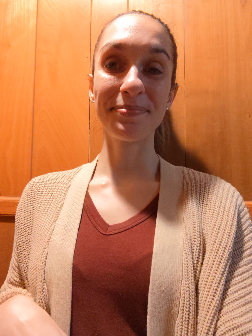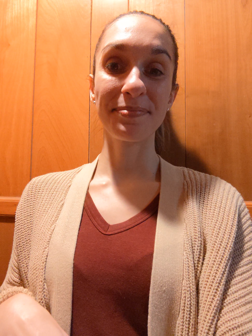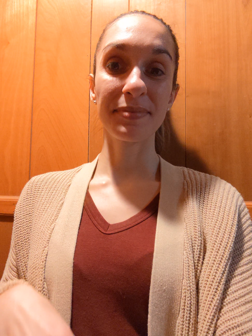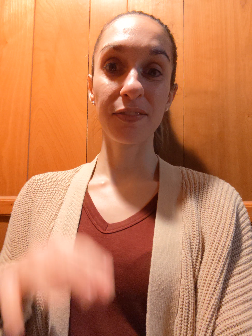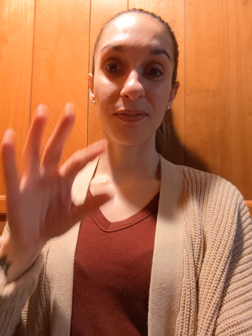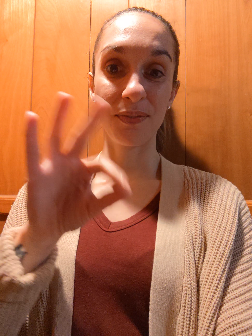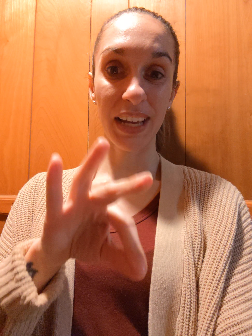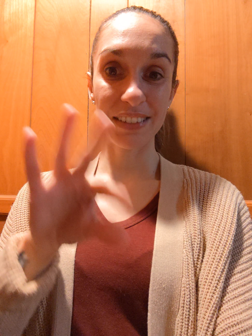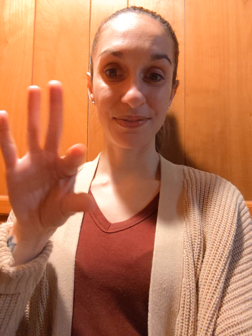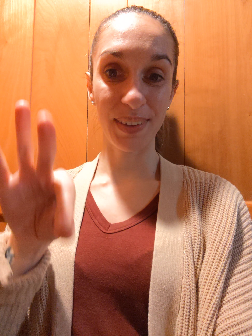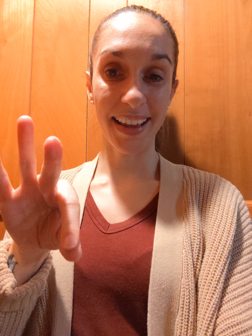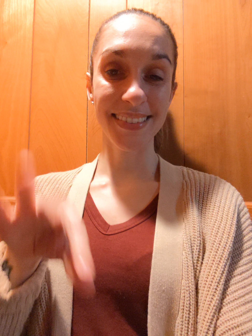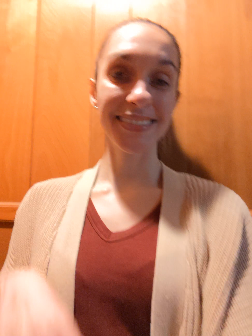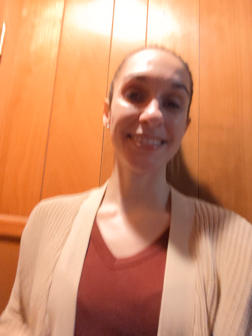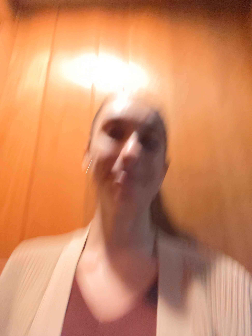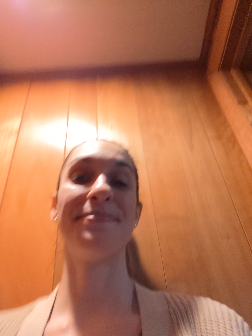french fries